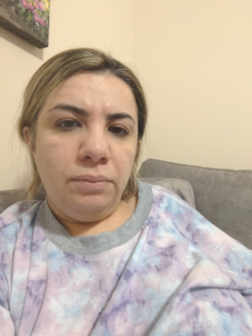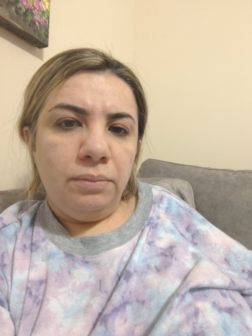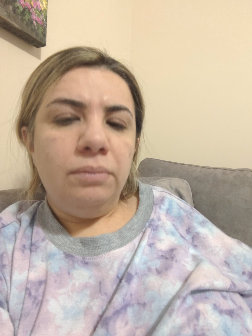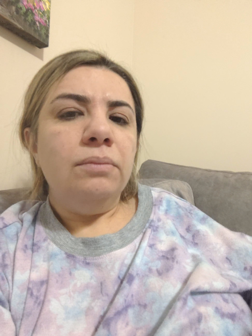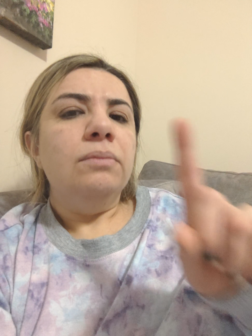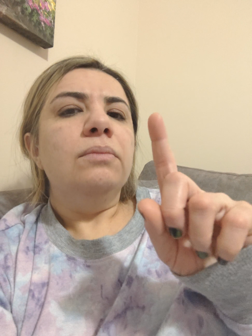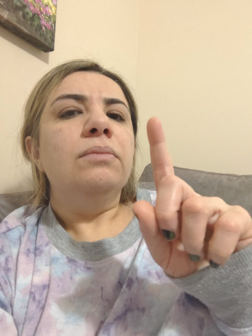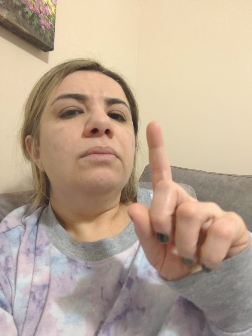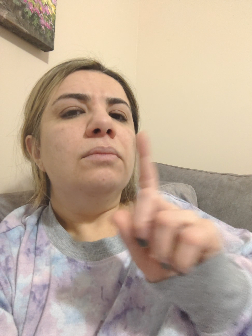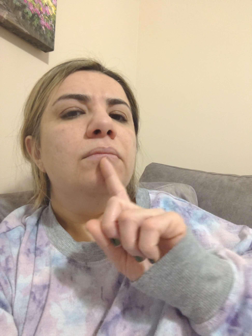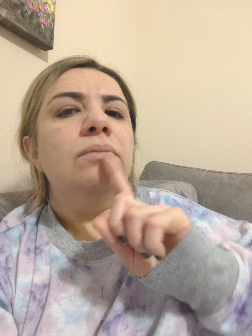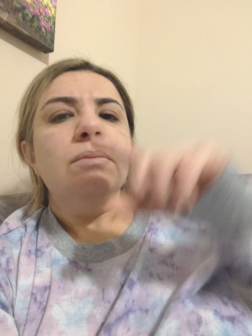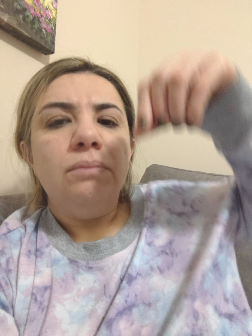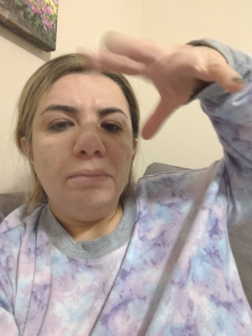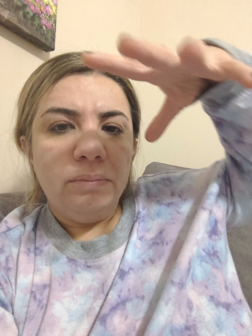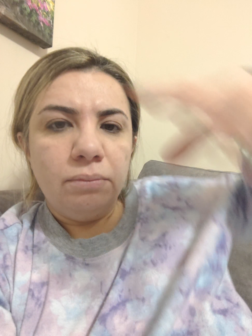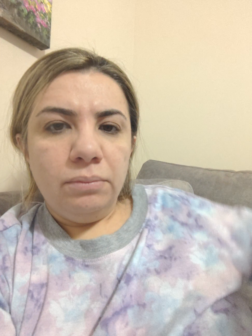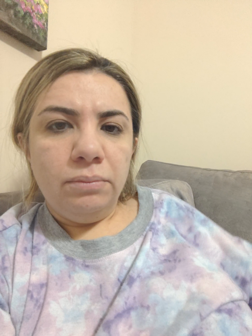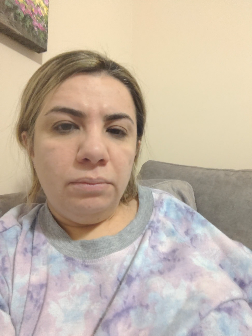lamp